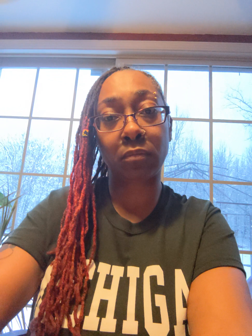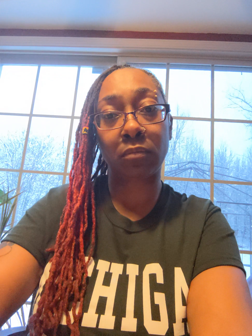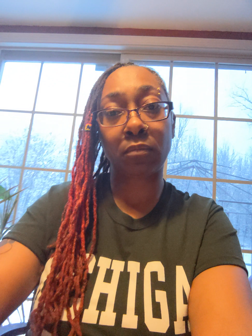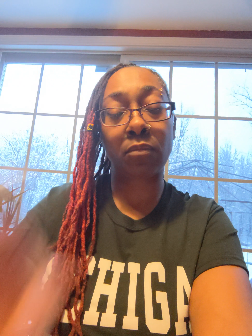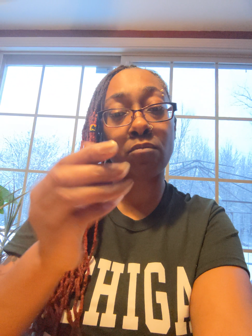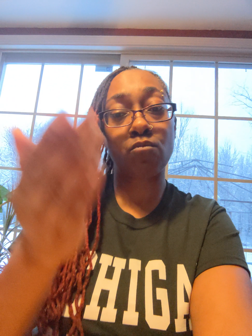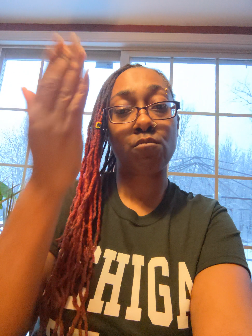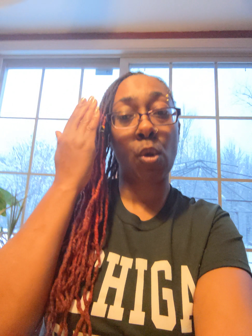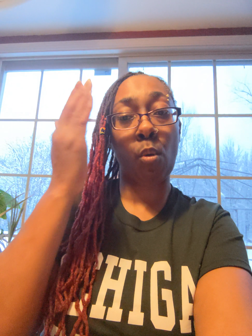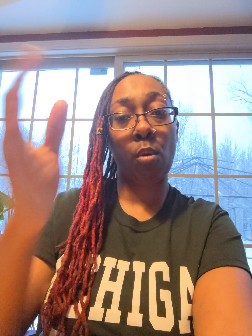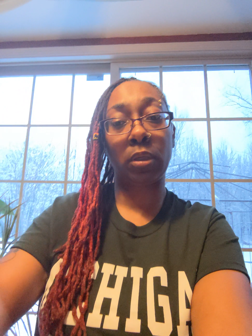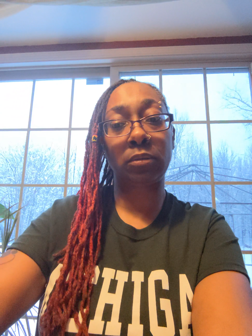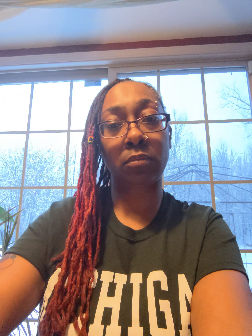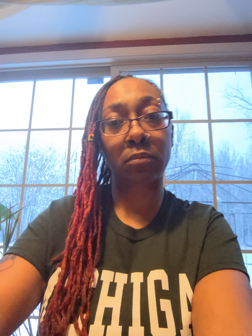morning